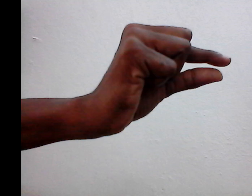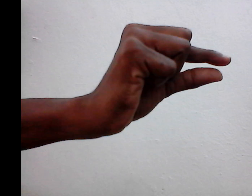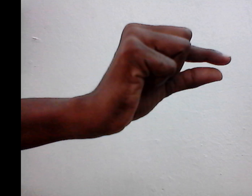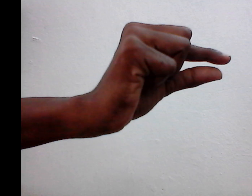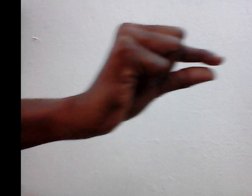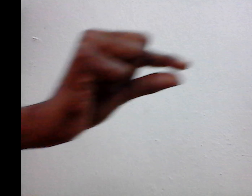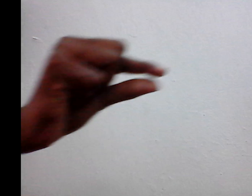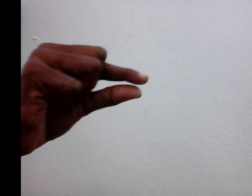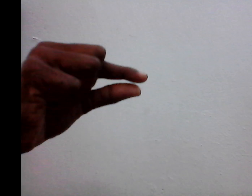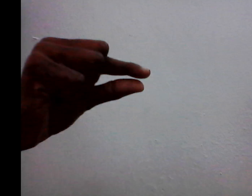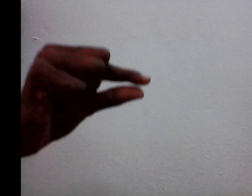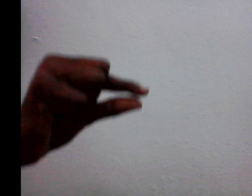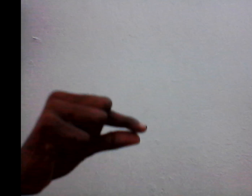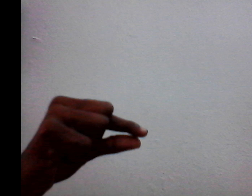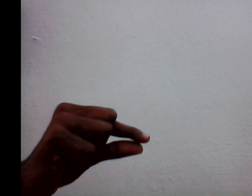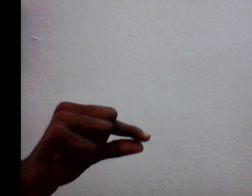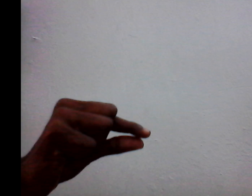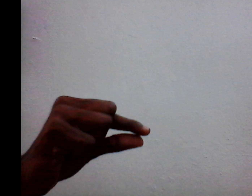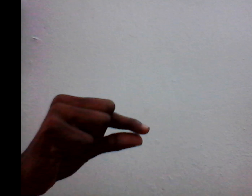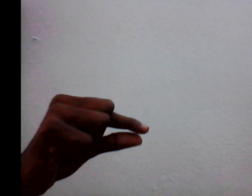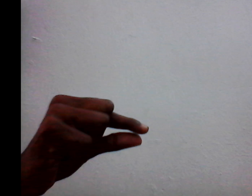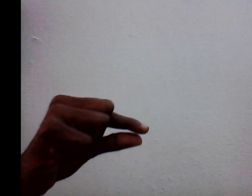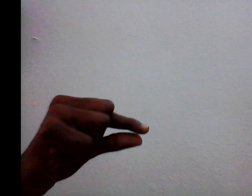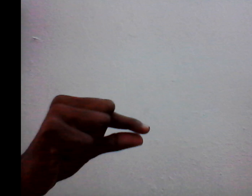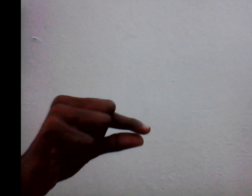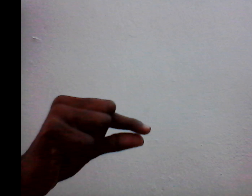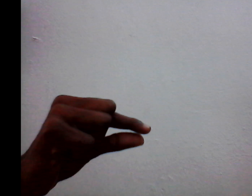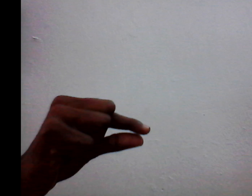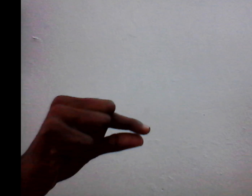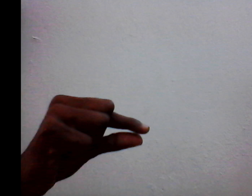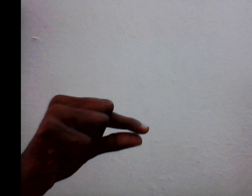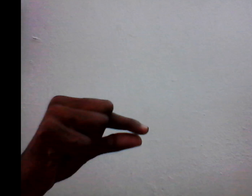ഊ